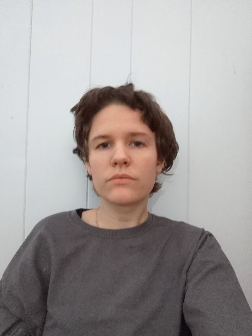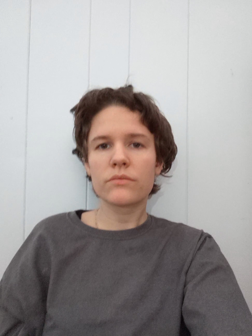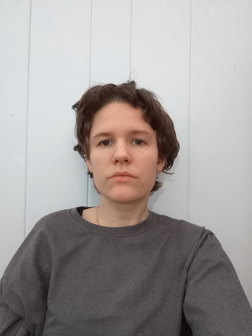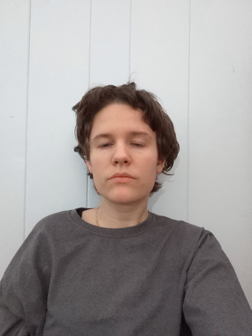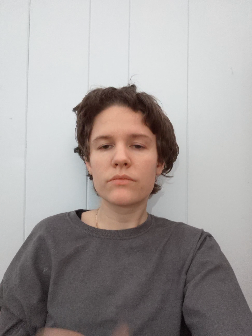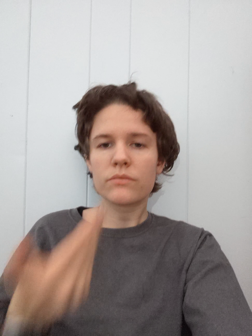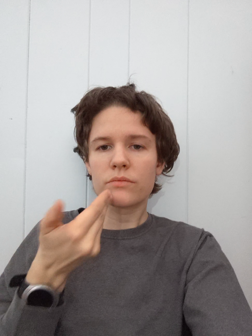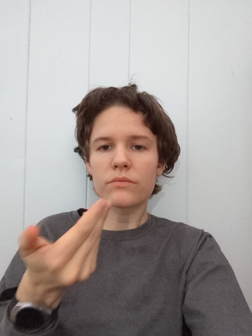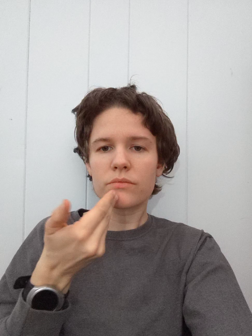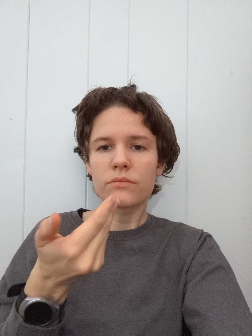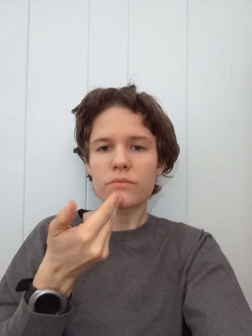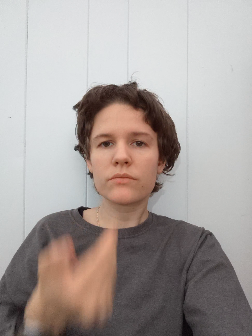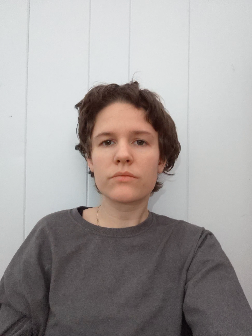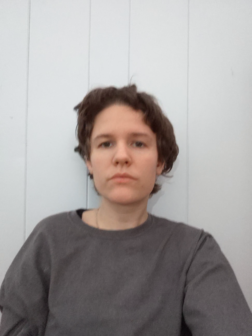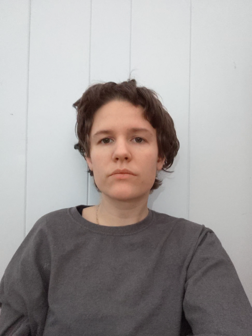pizza